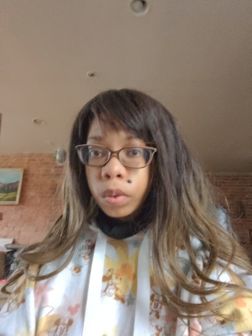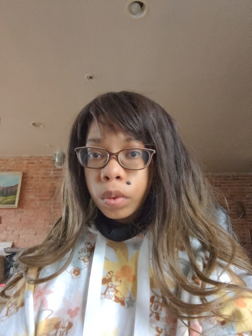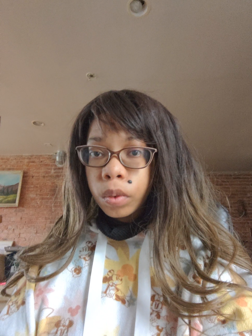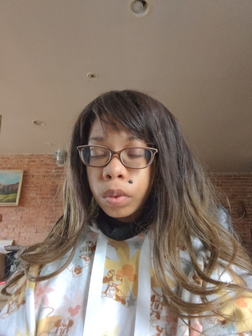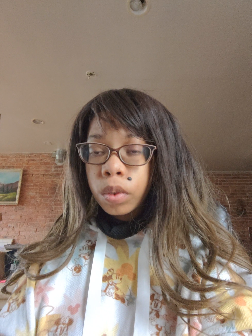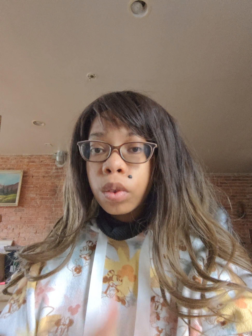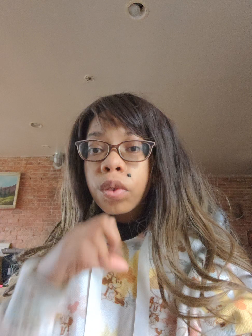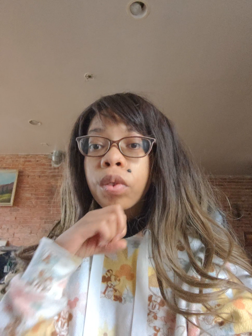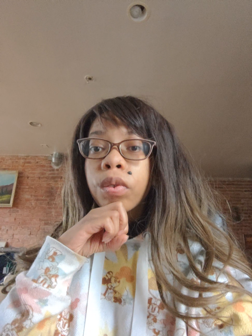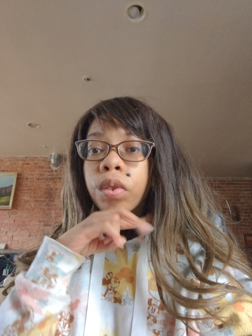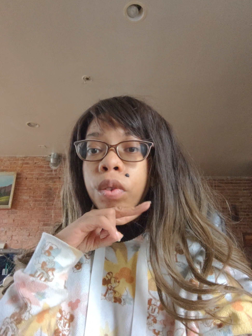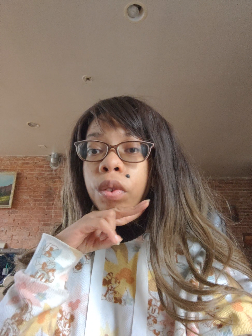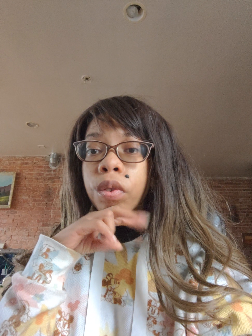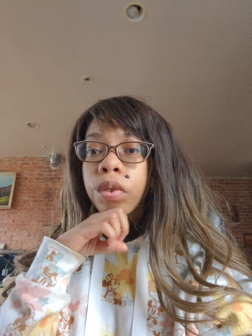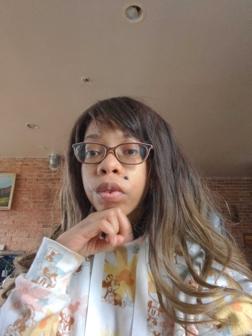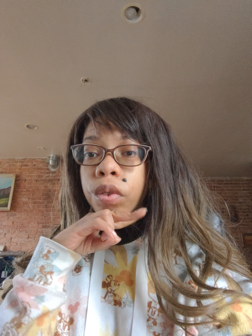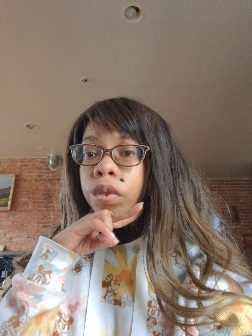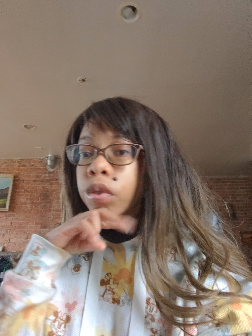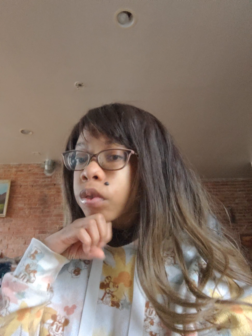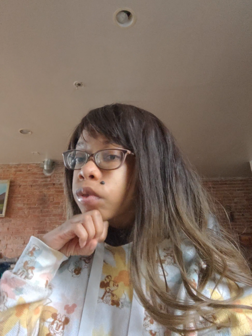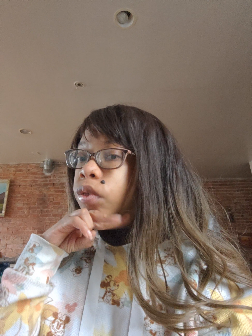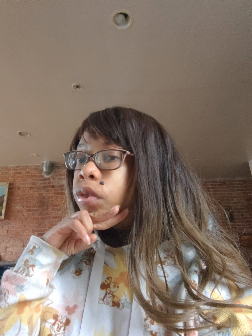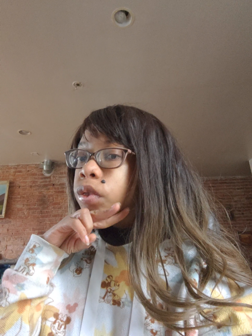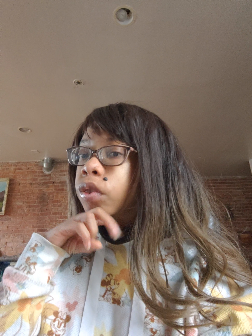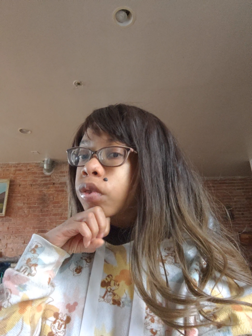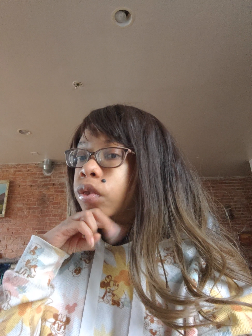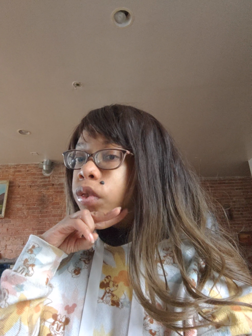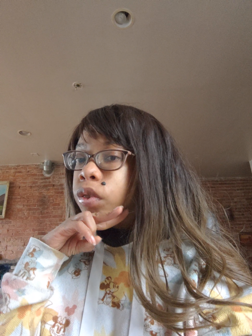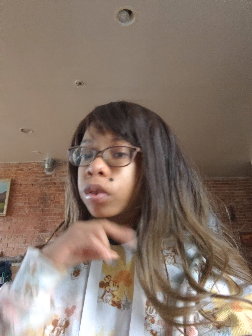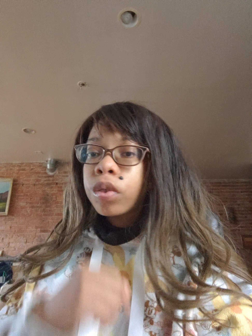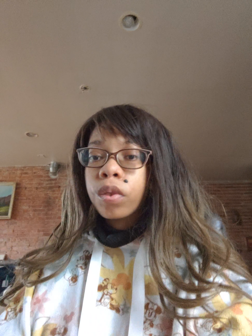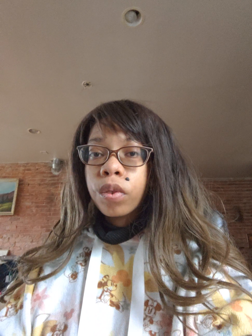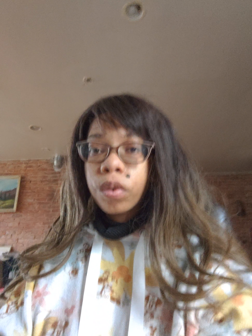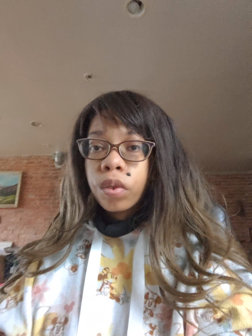frog